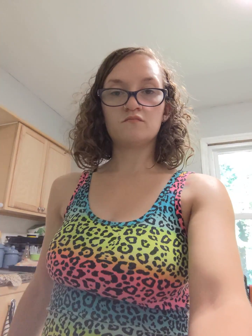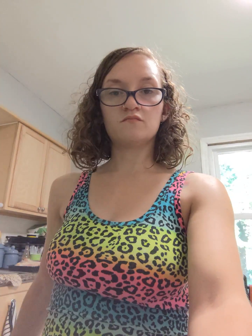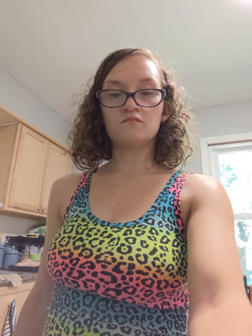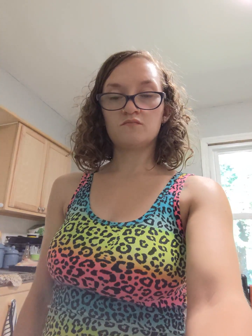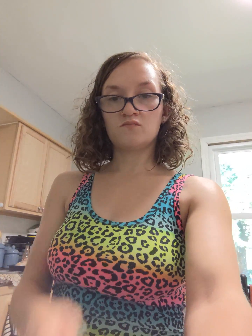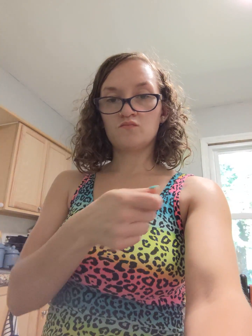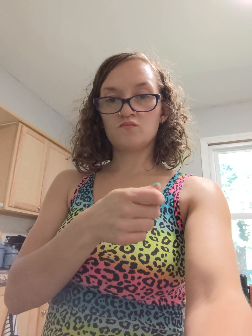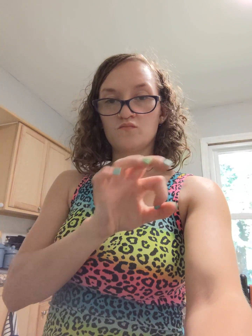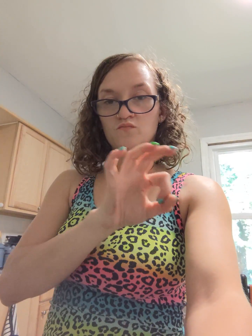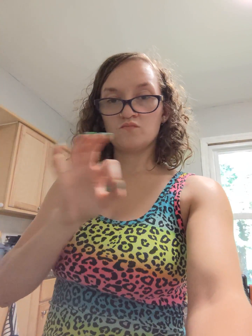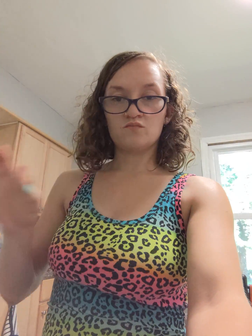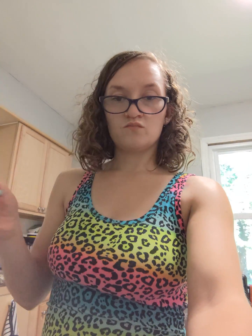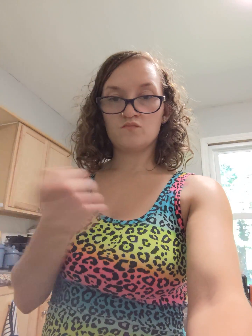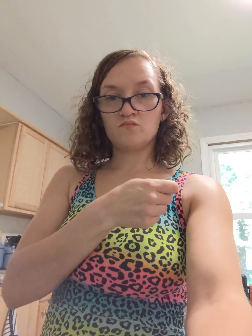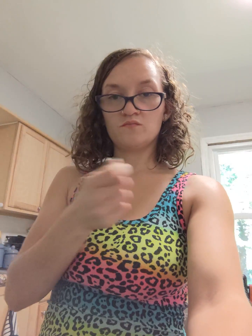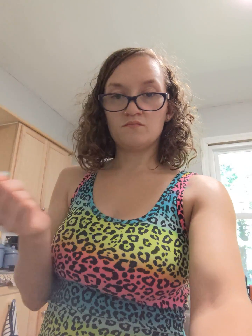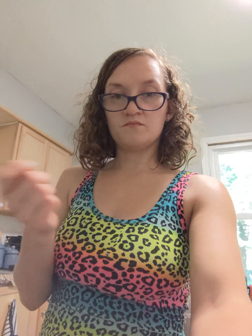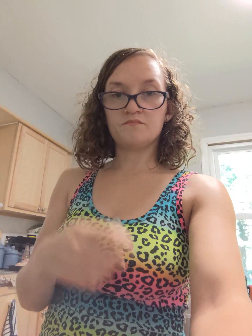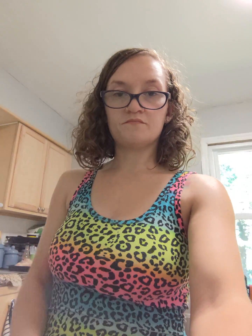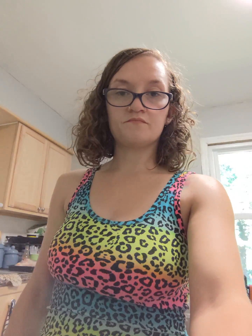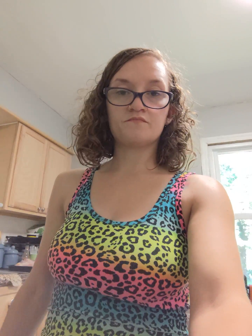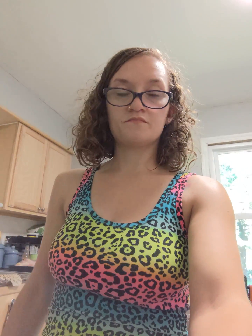hose